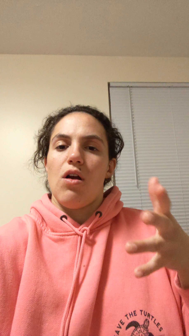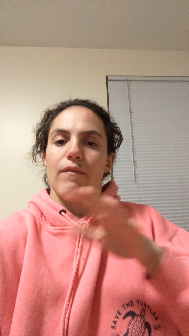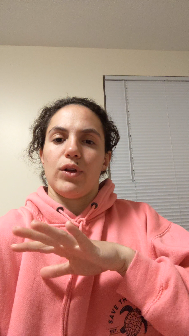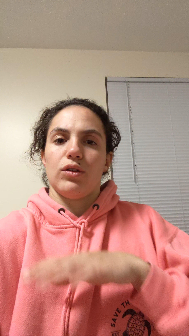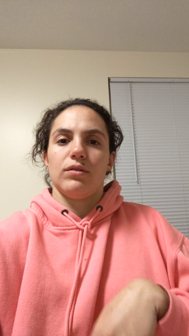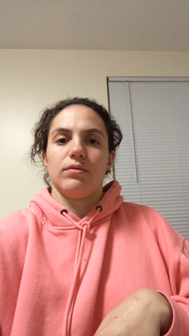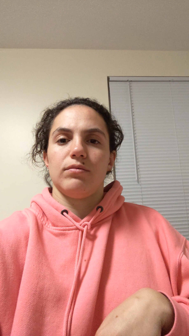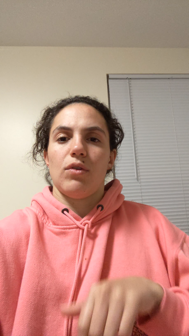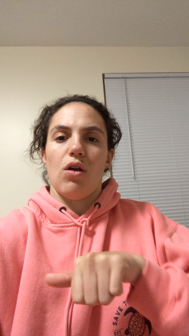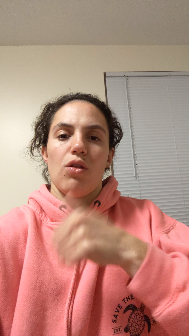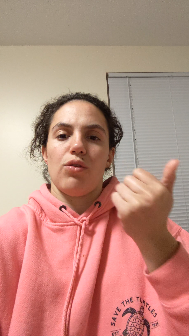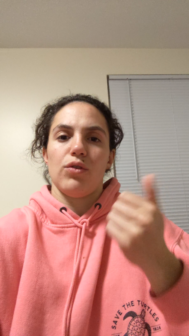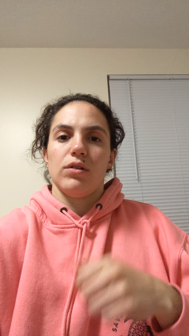other